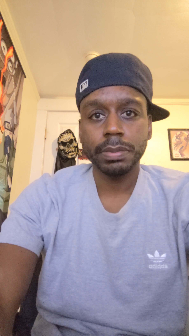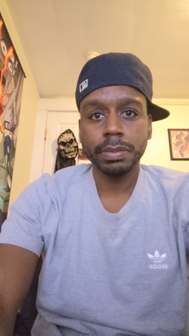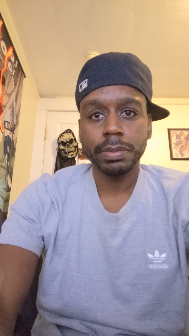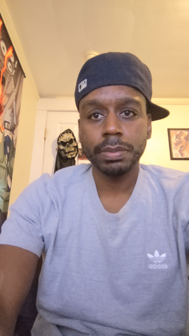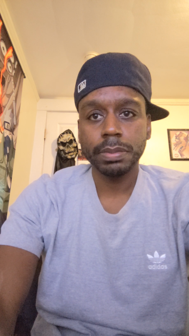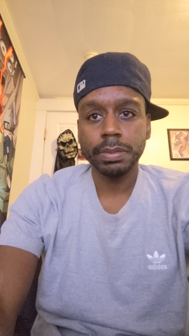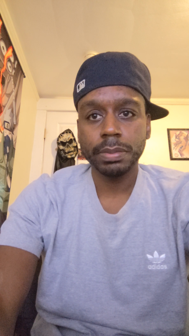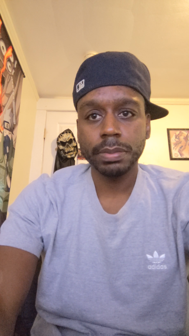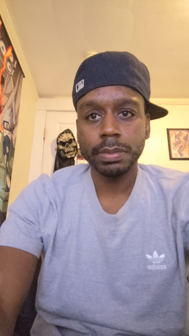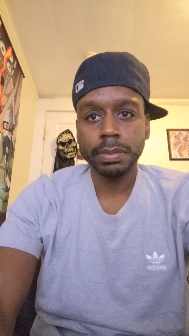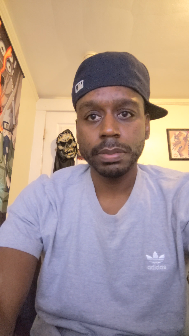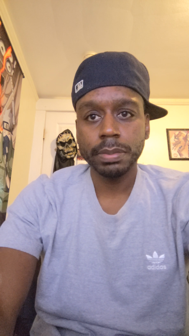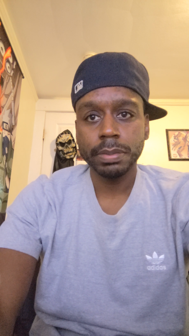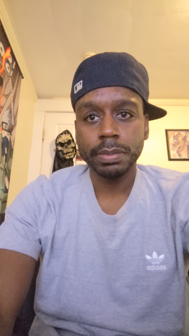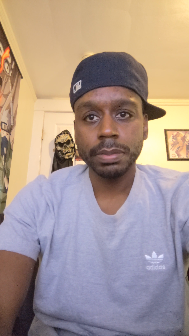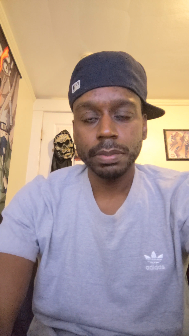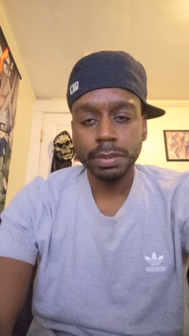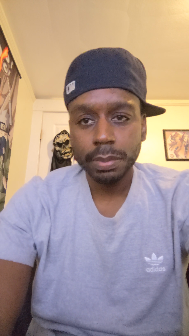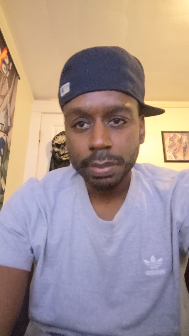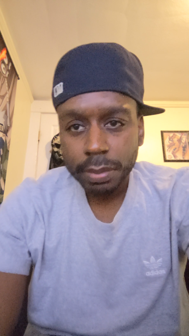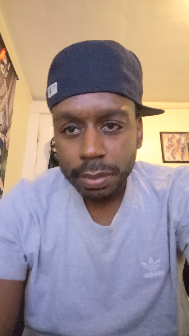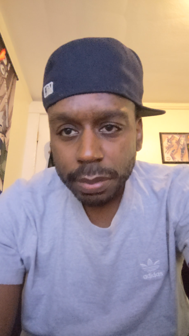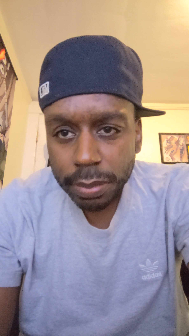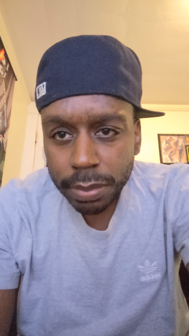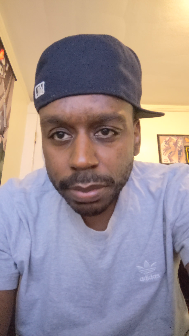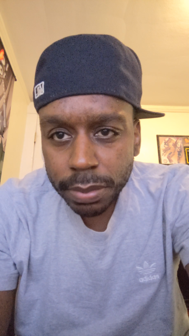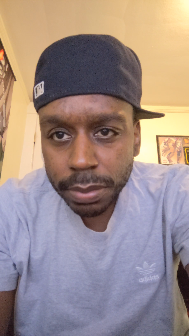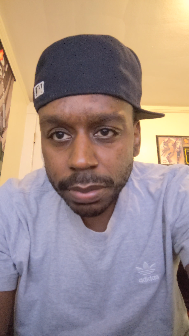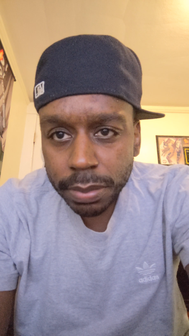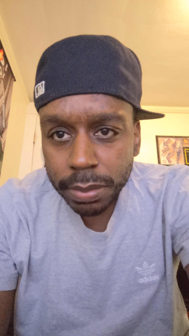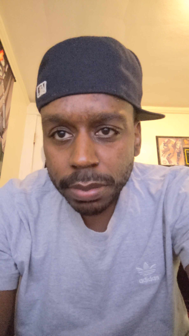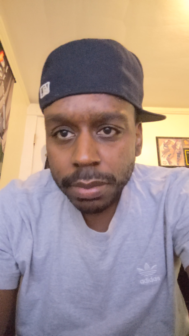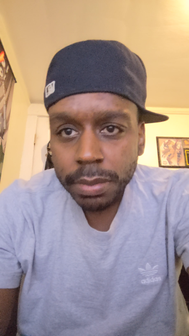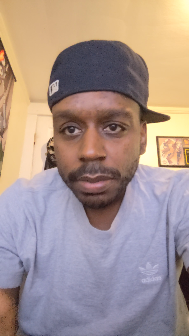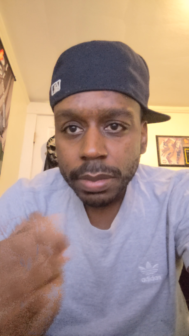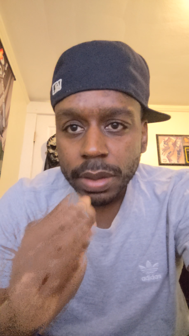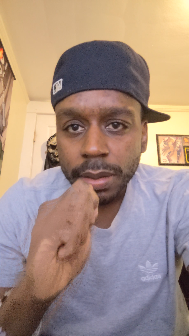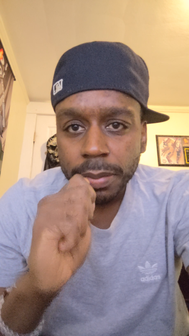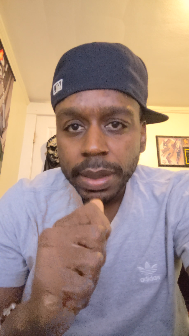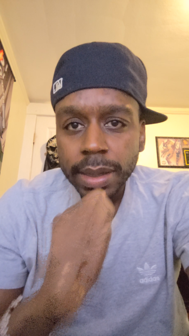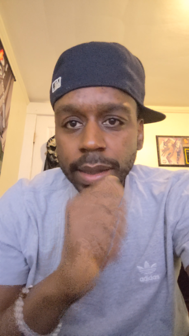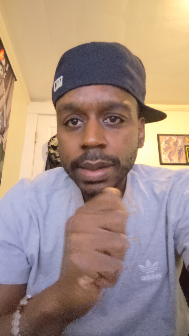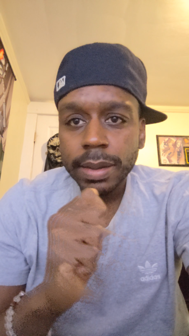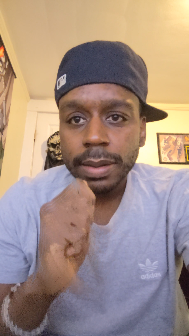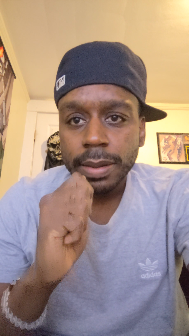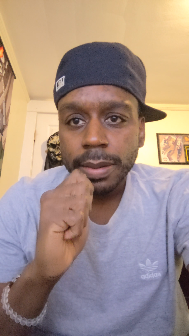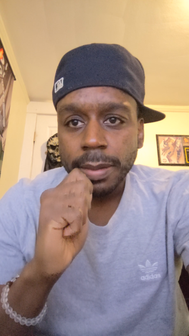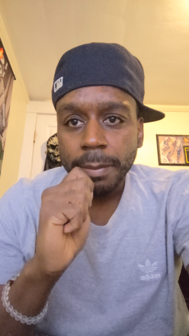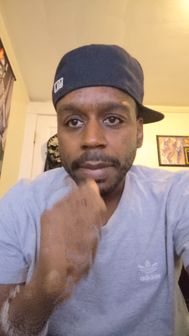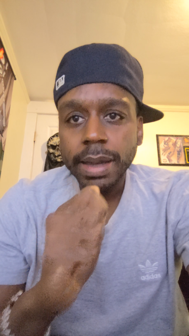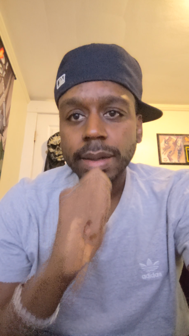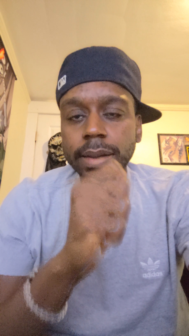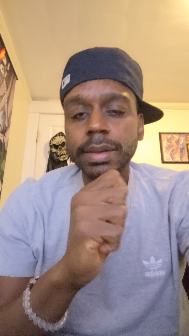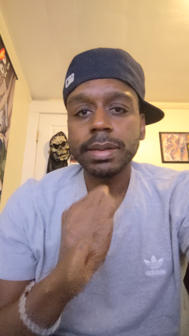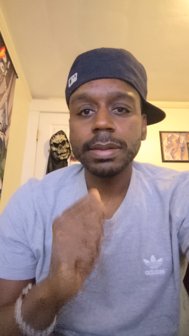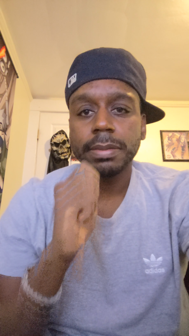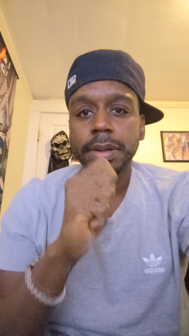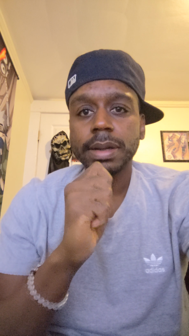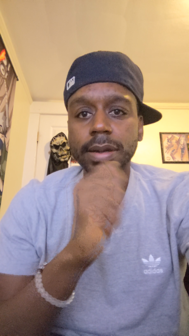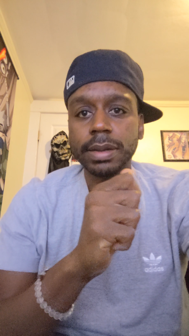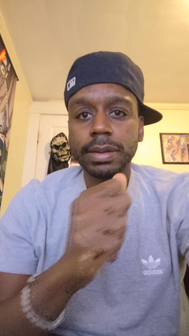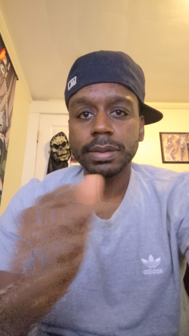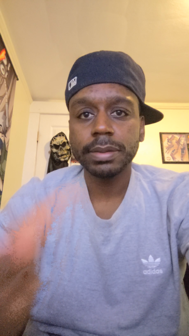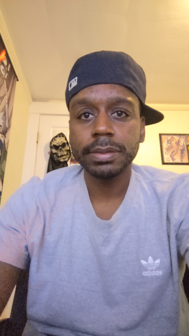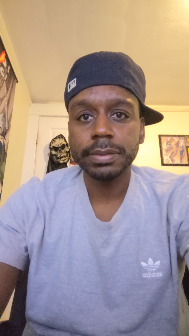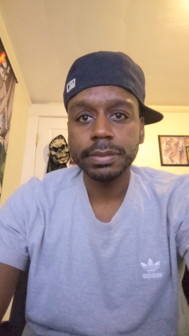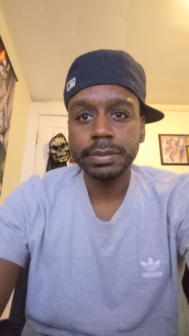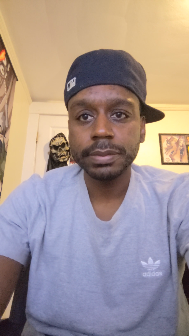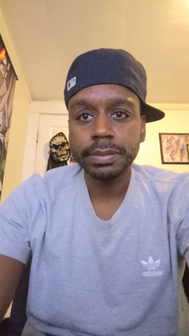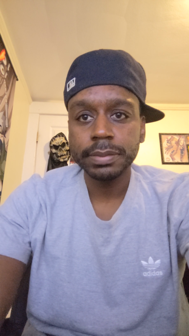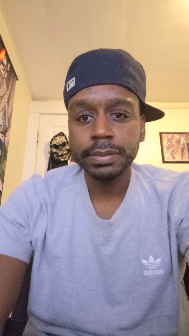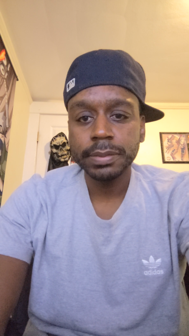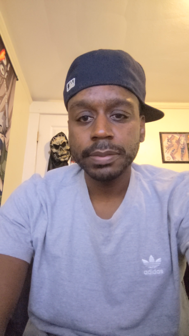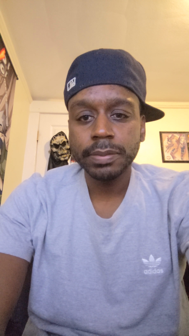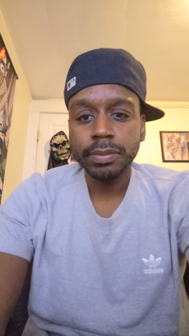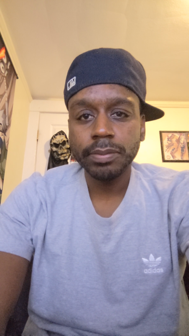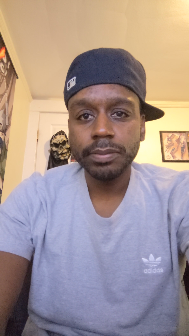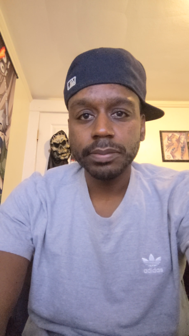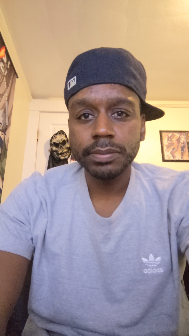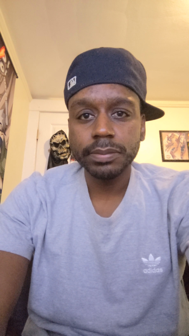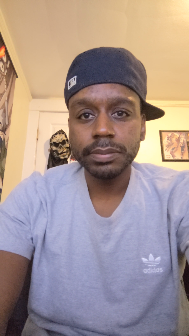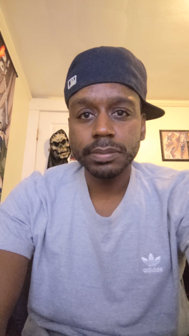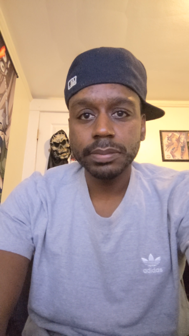popsicle